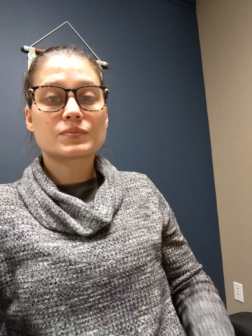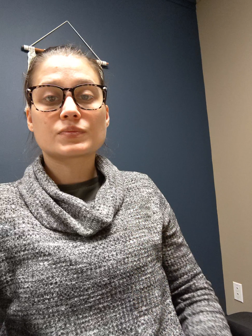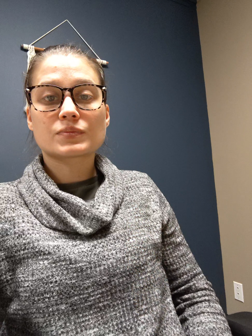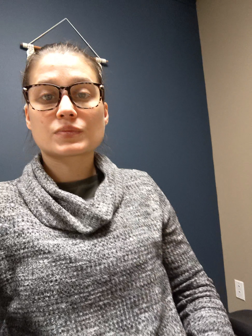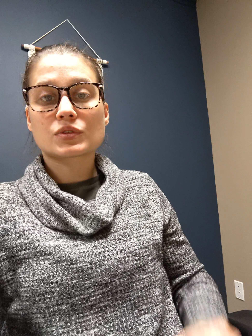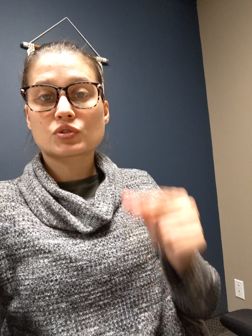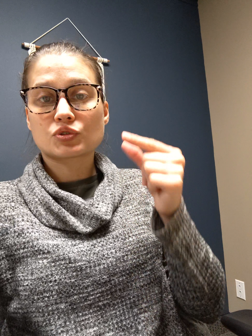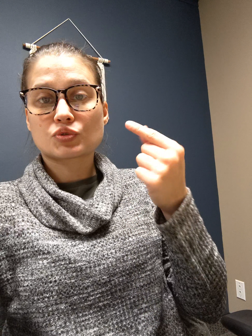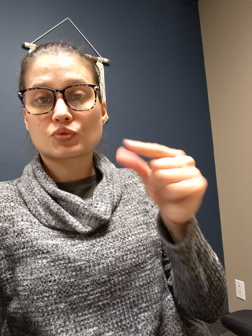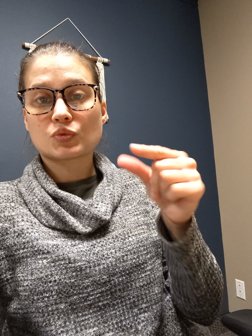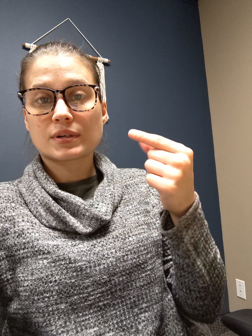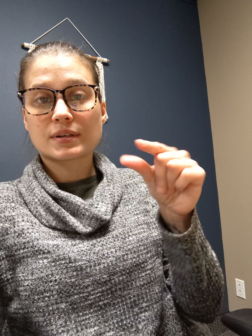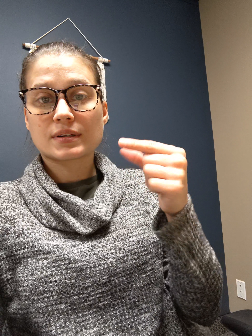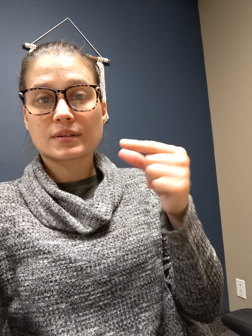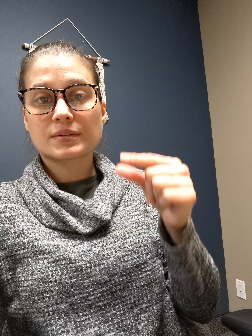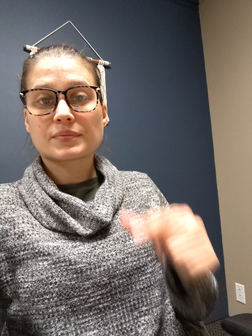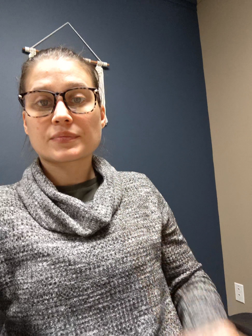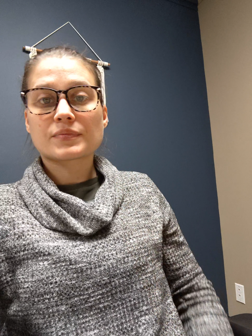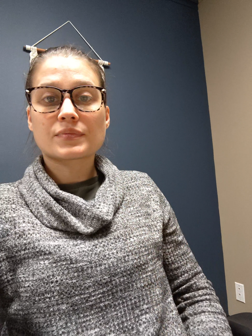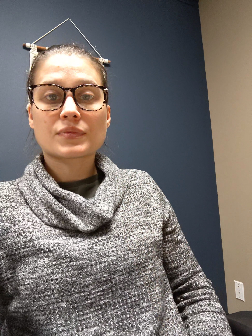green